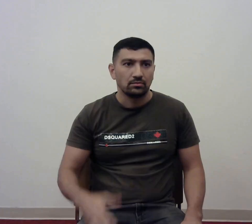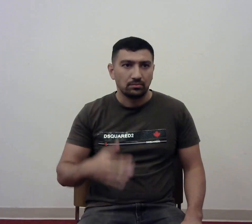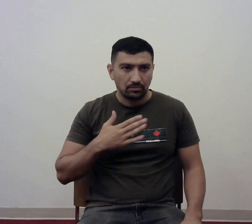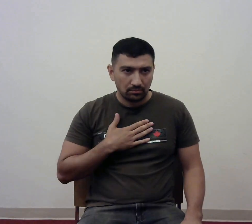mən